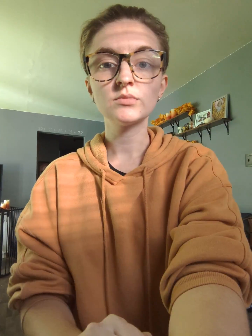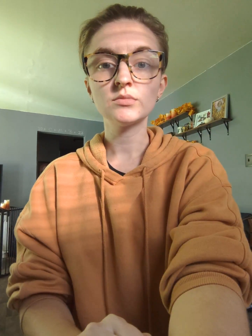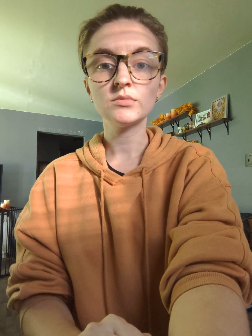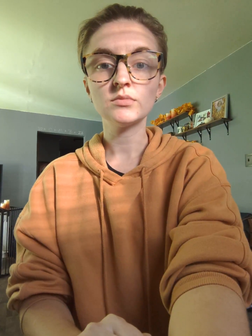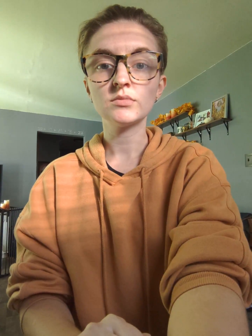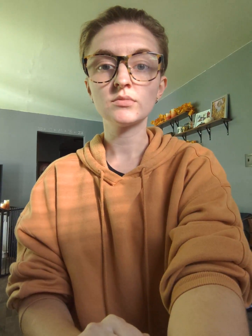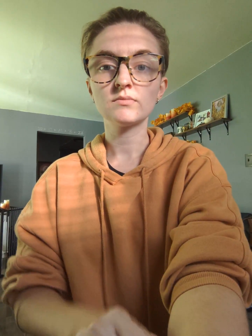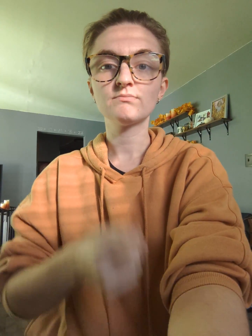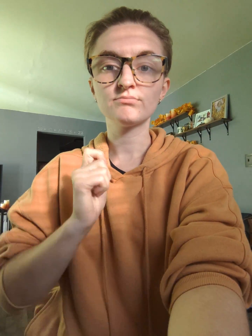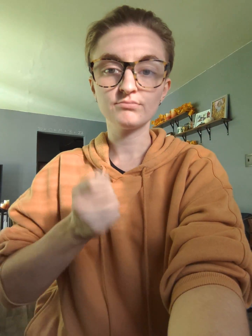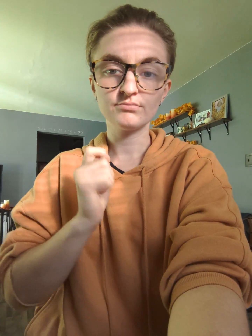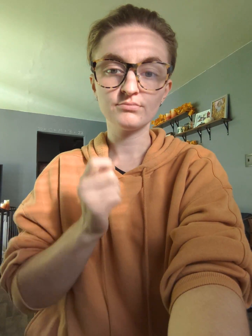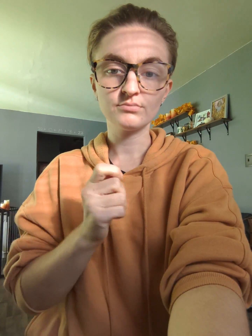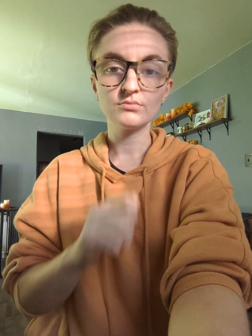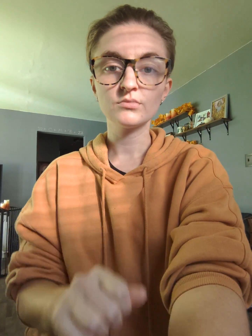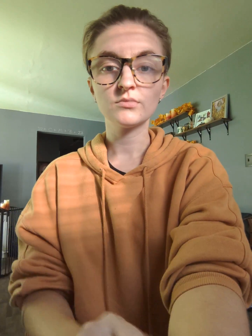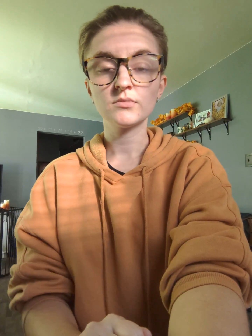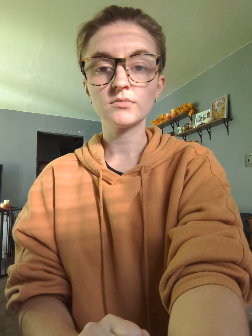cart